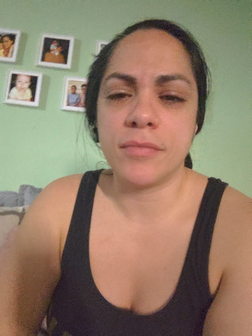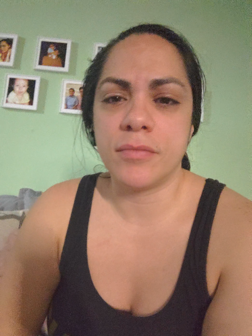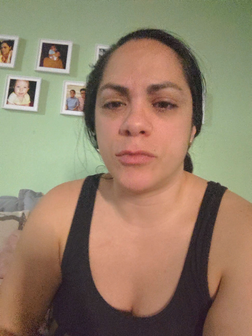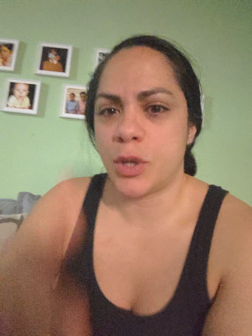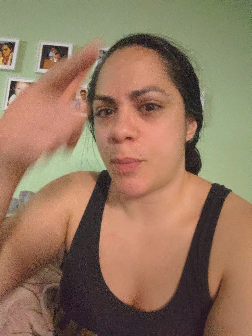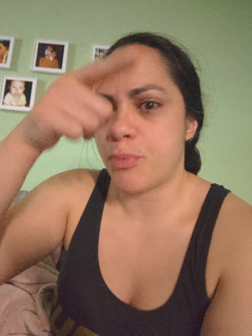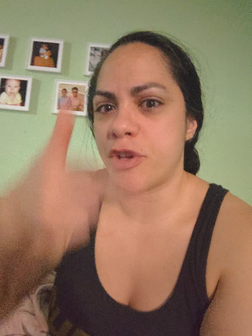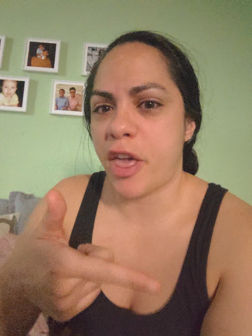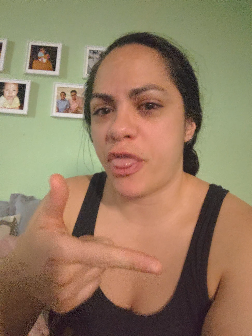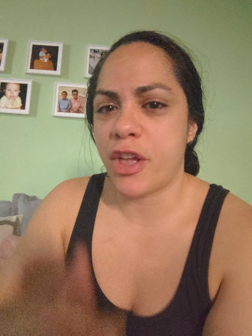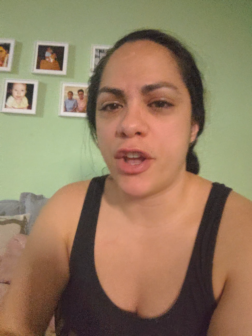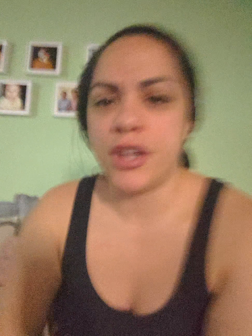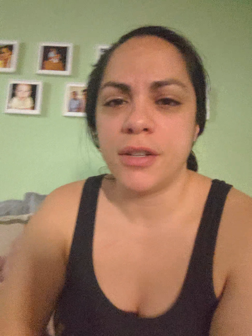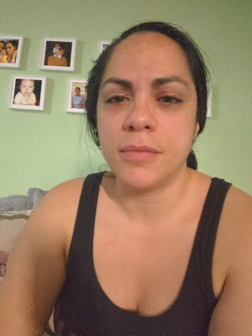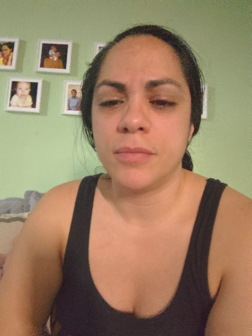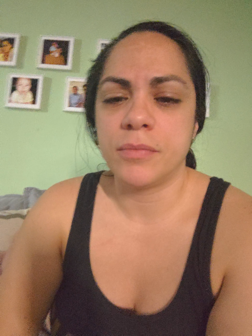brother